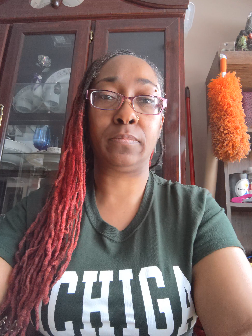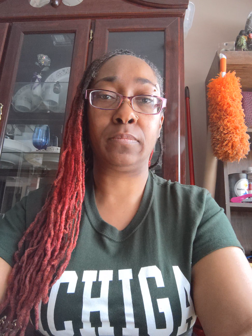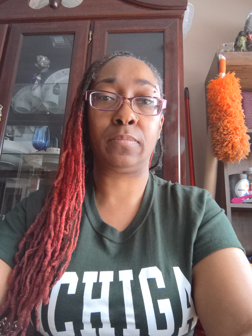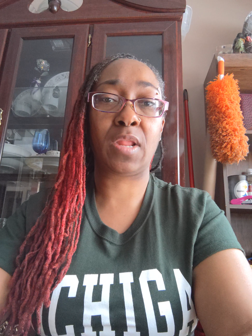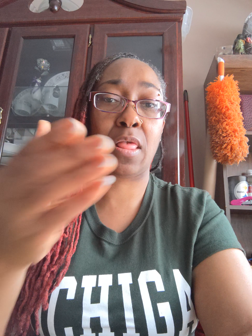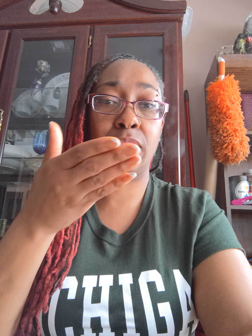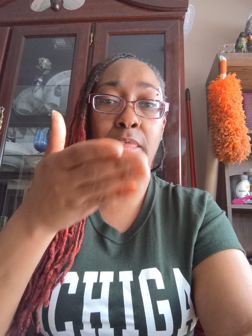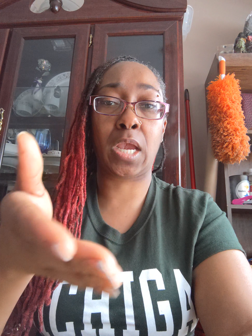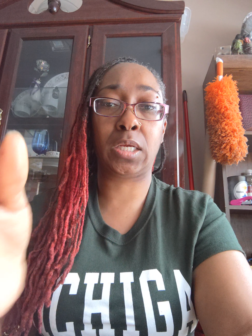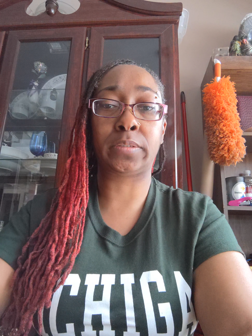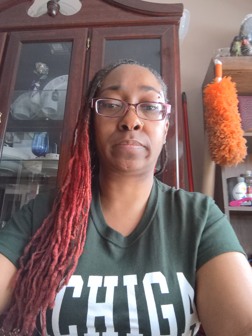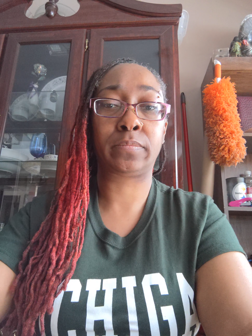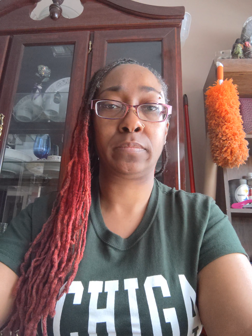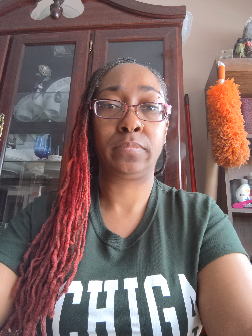there